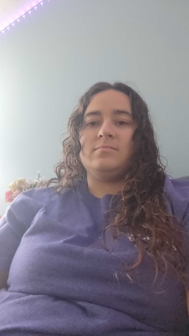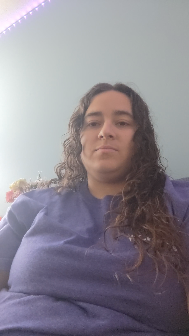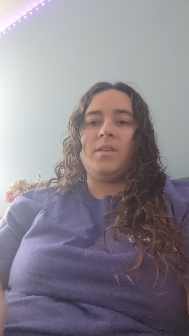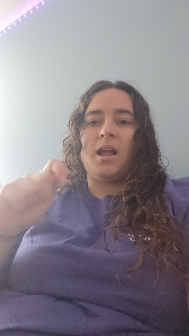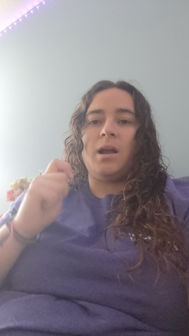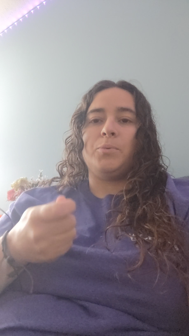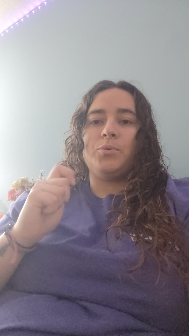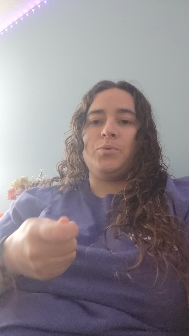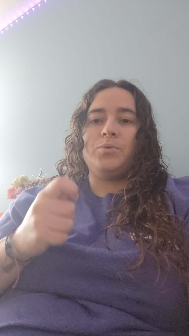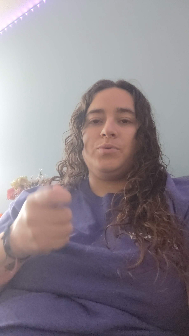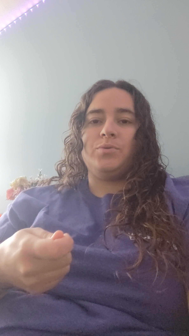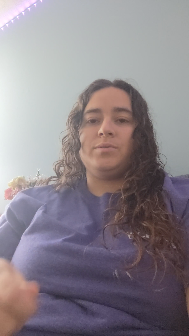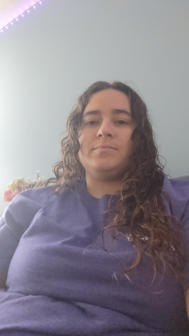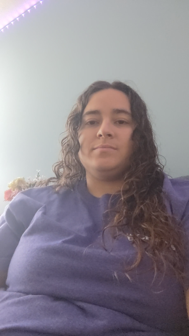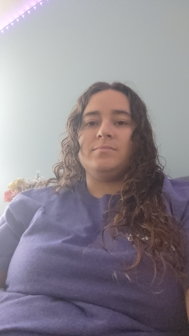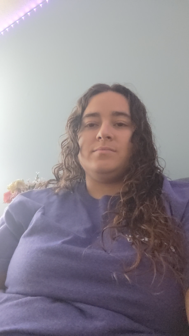hammer